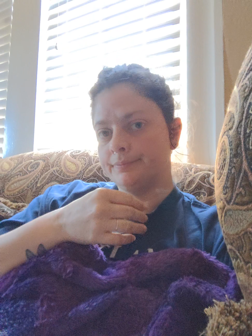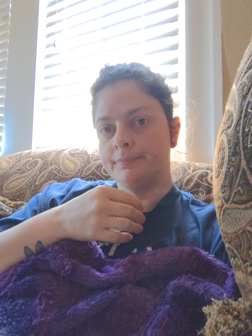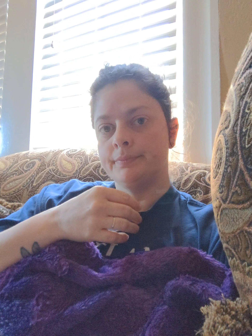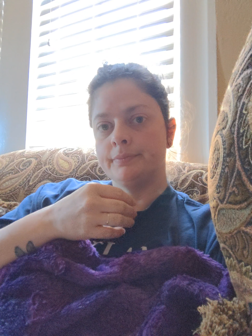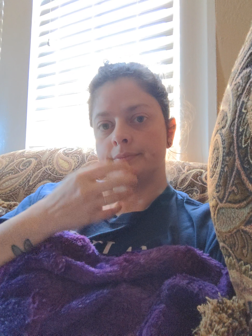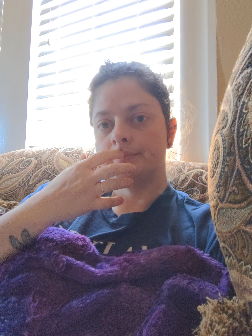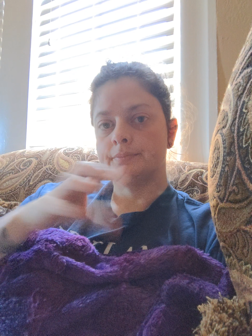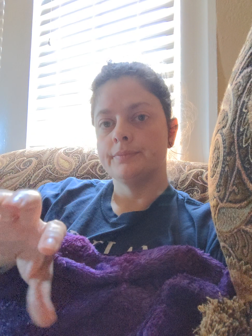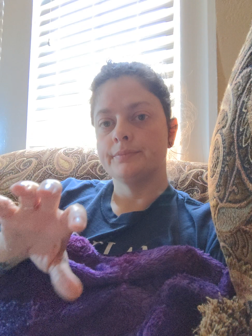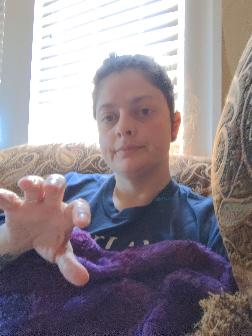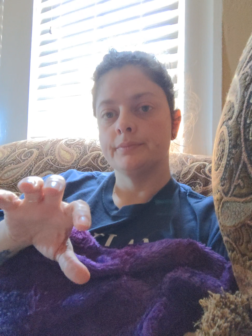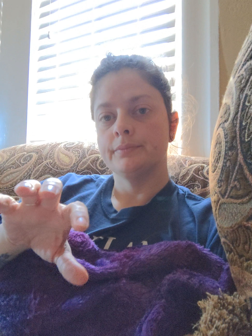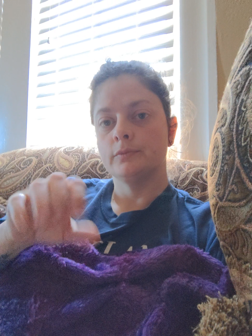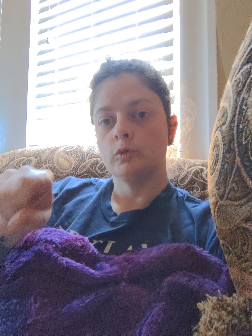hot